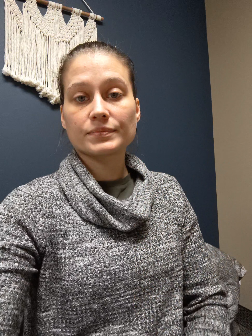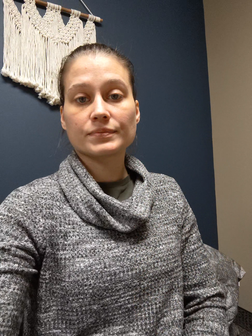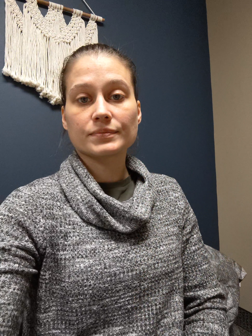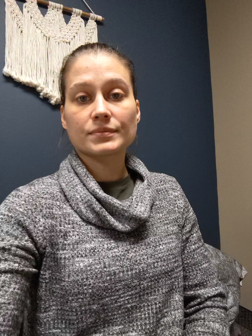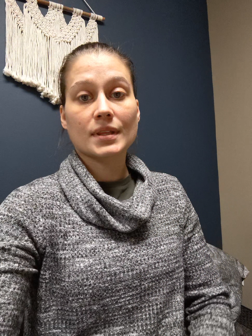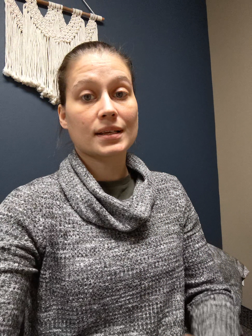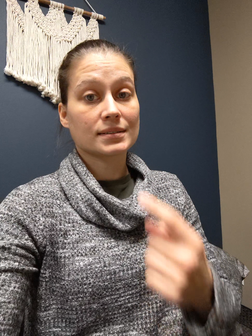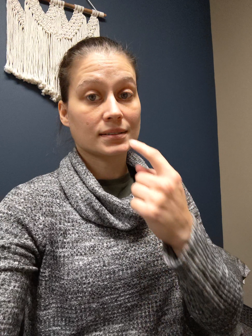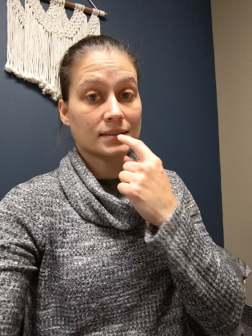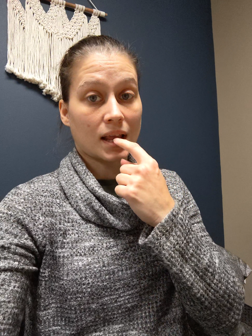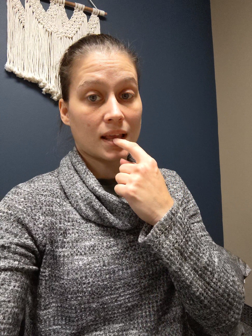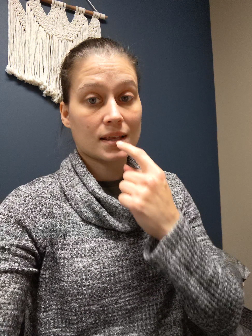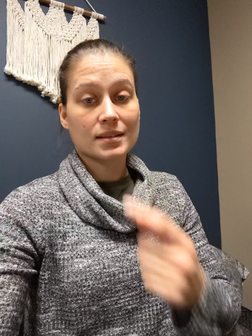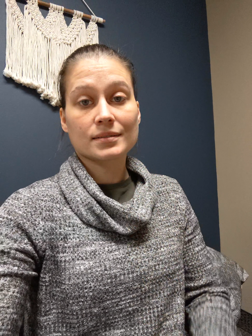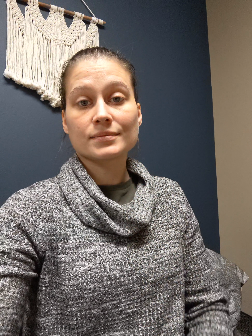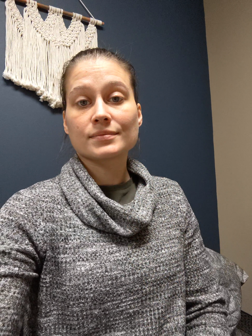tongue